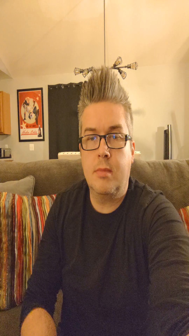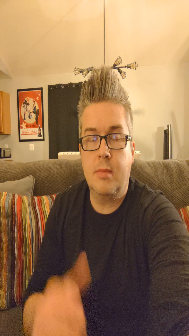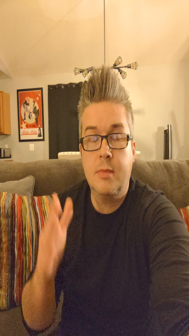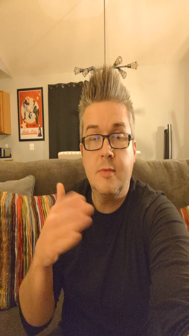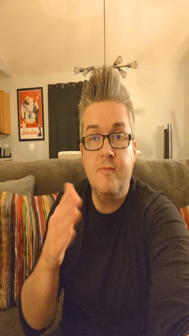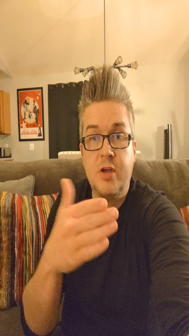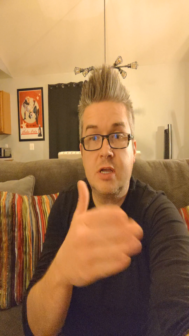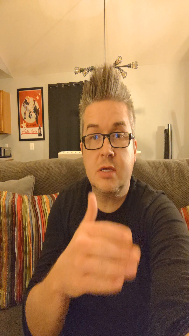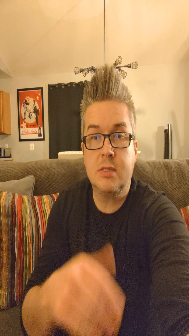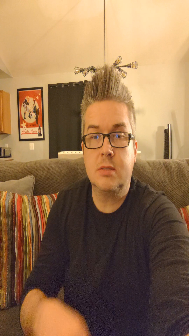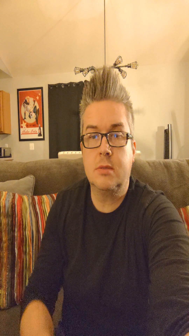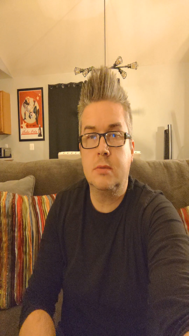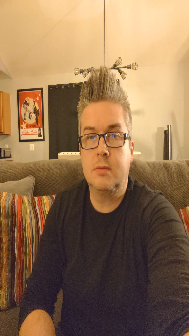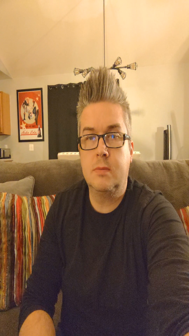fish